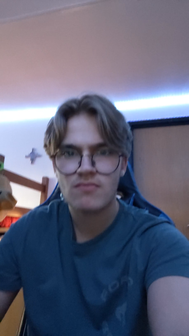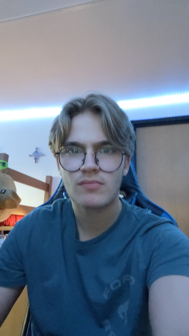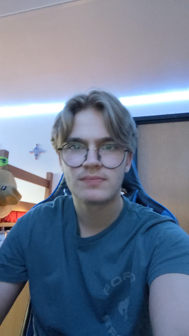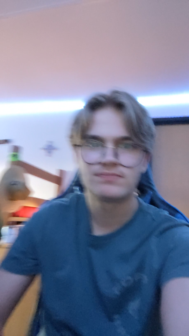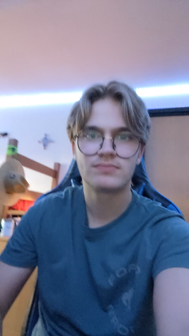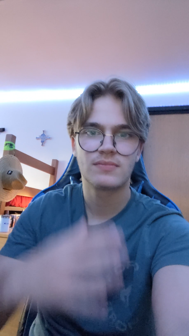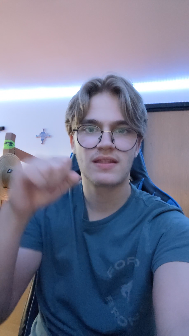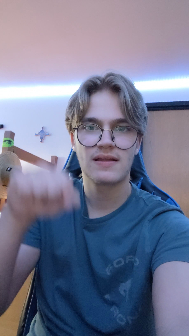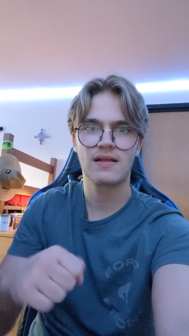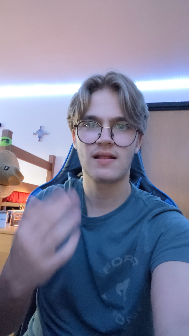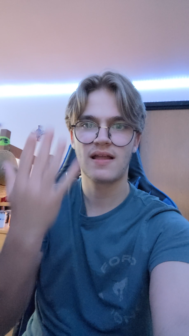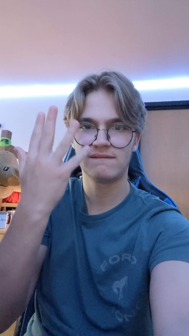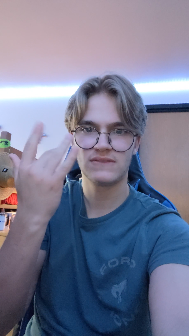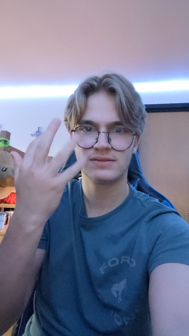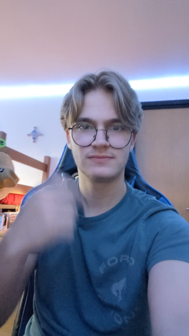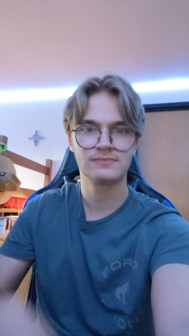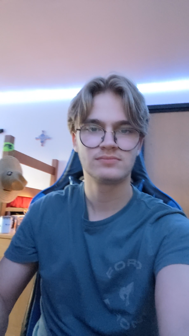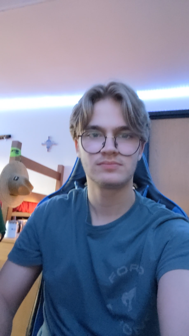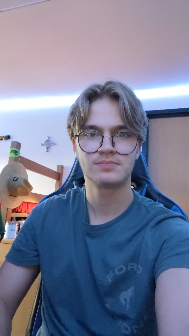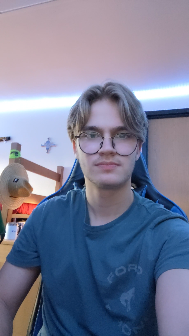gloves